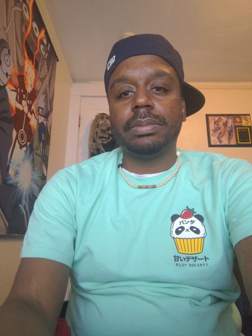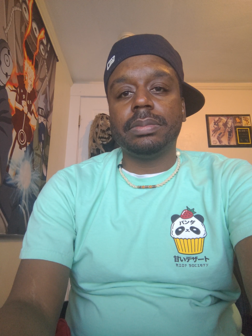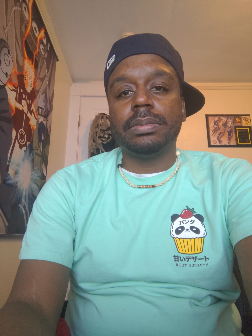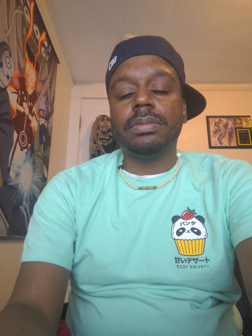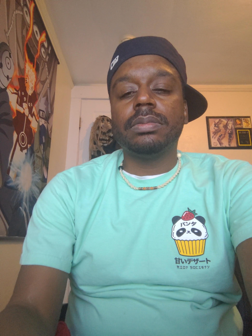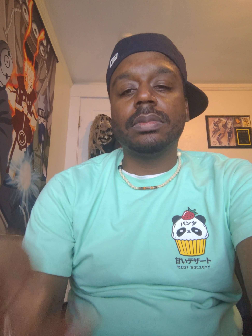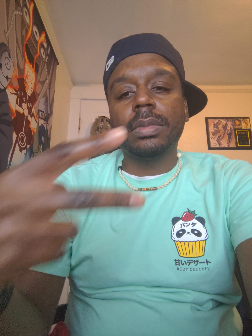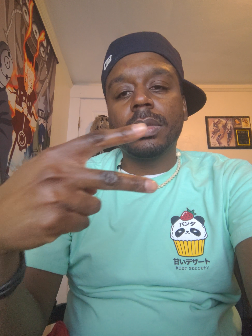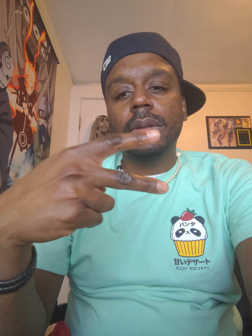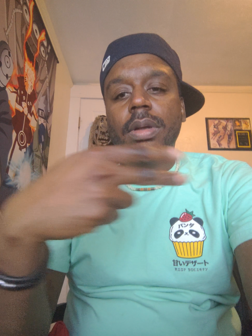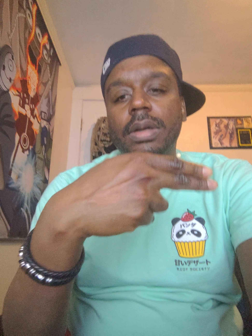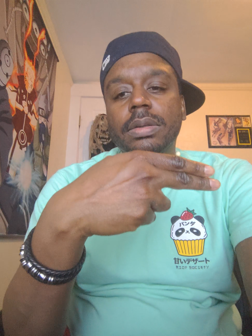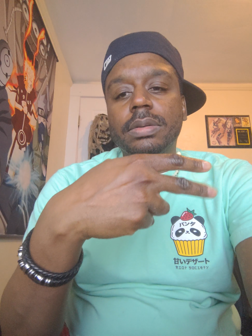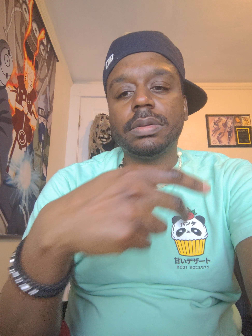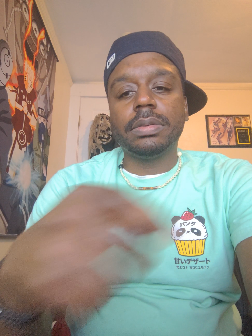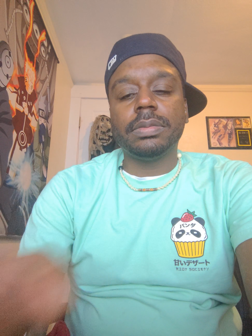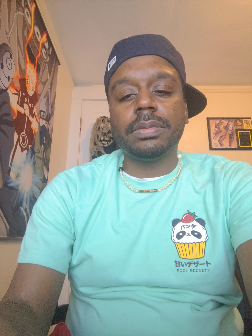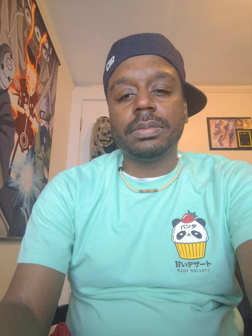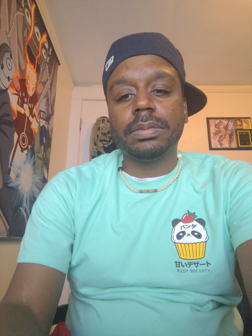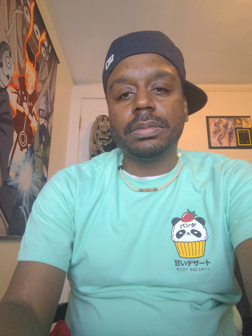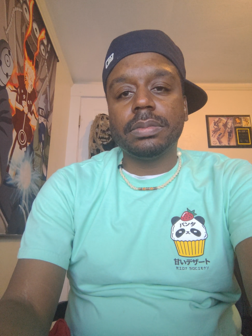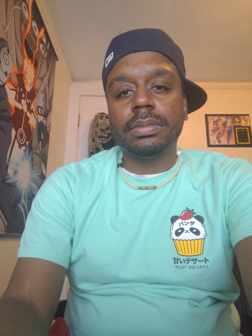cut